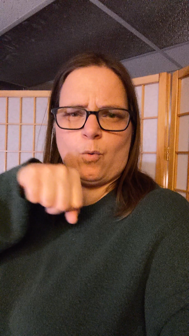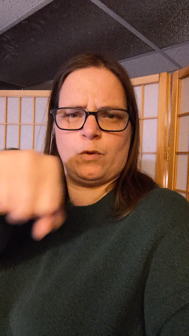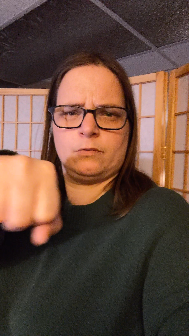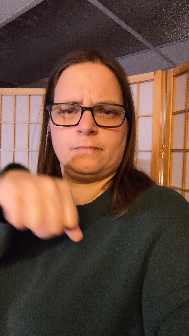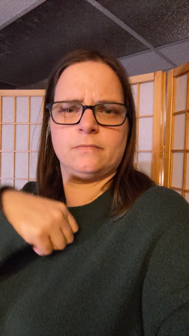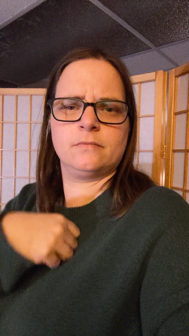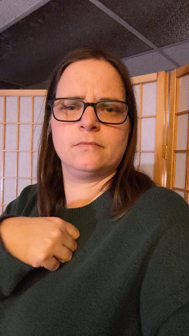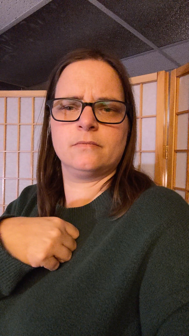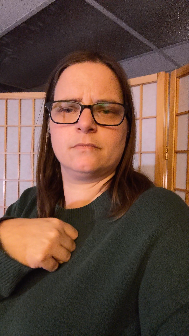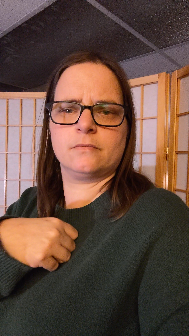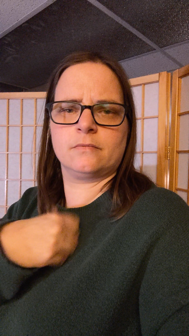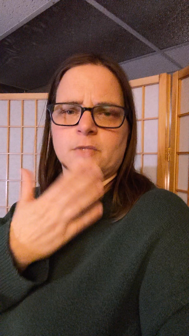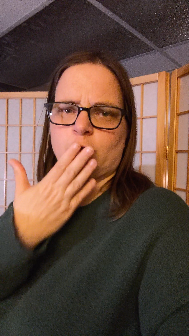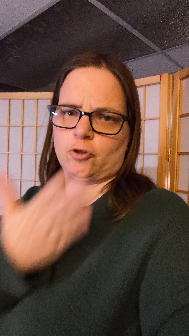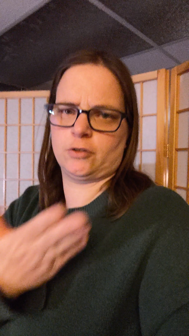good